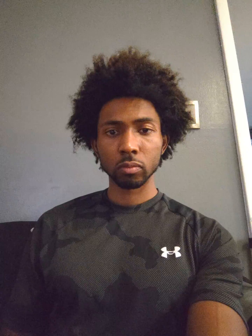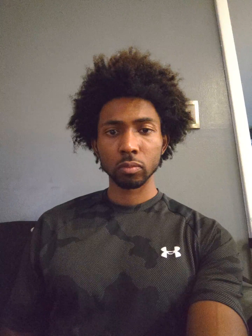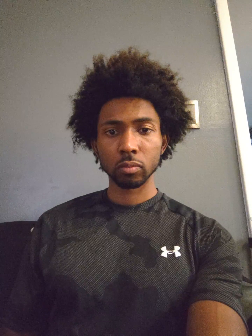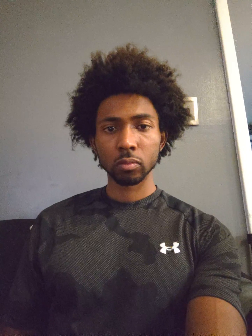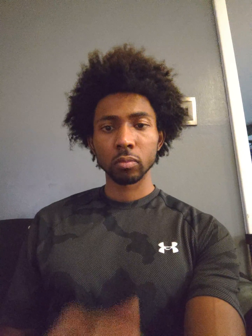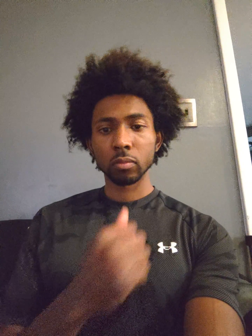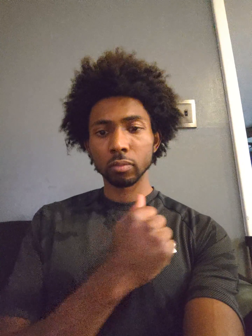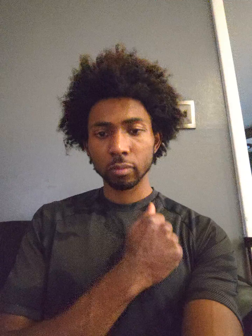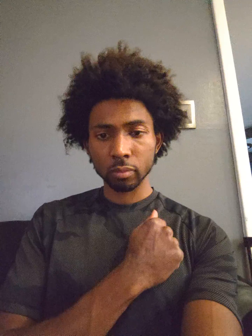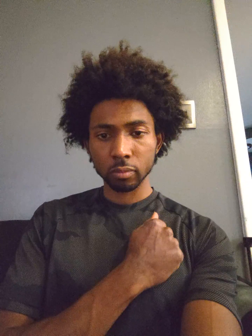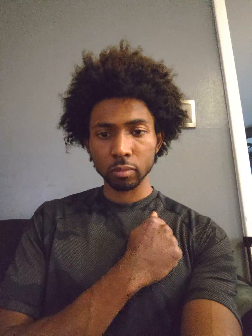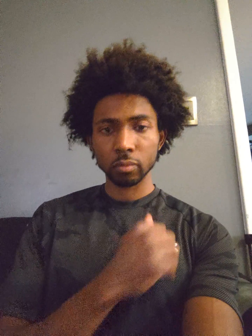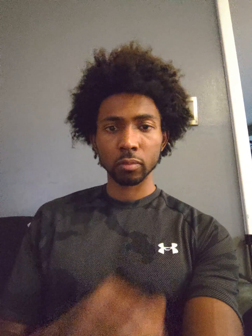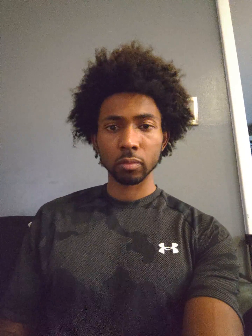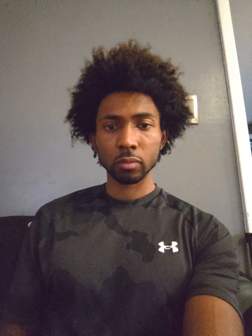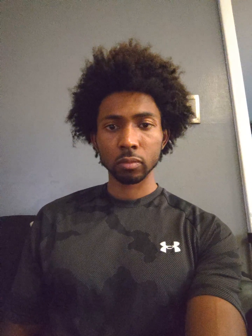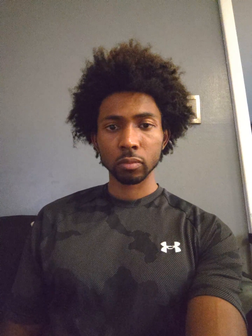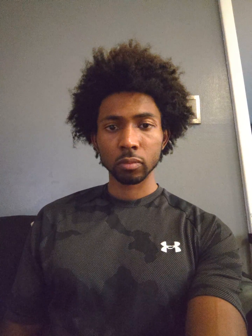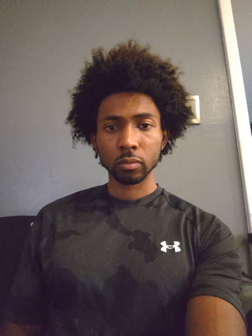love